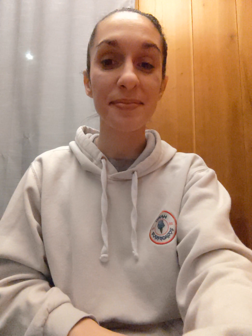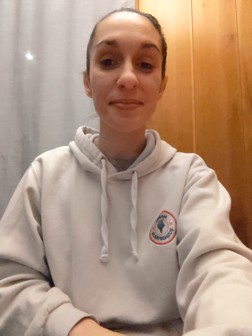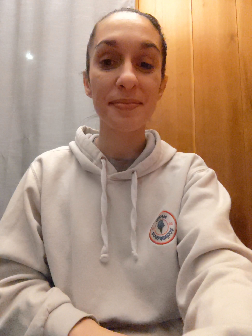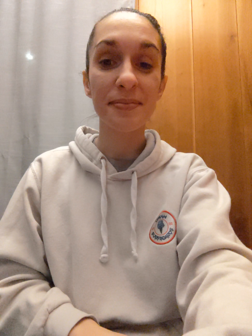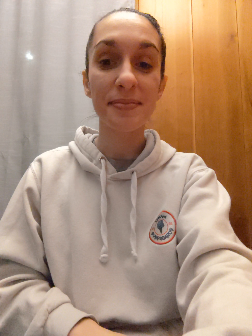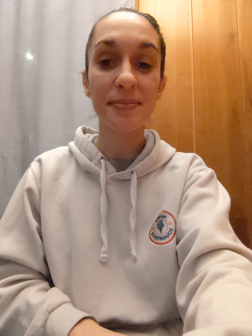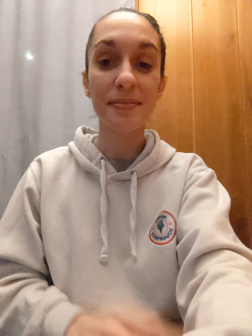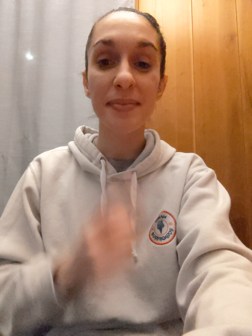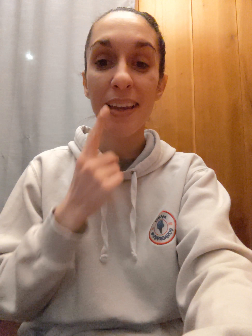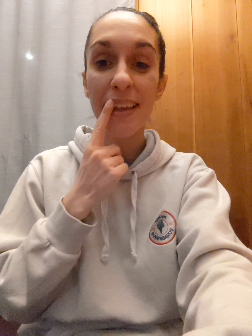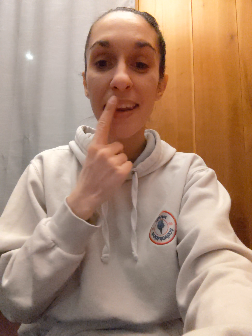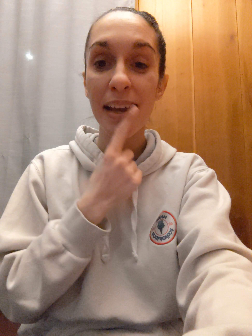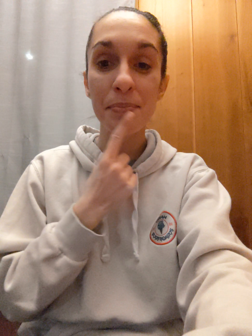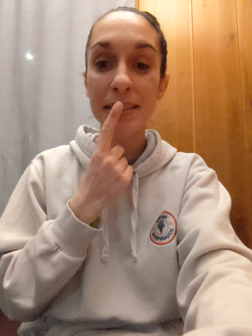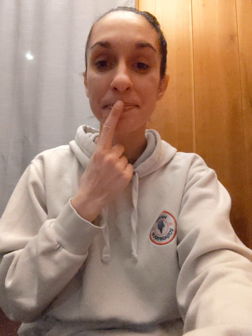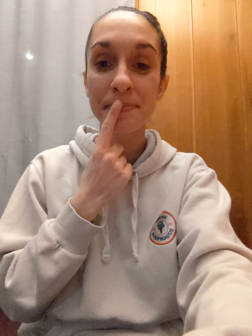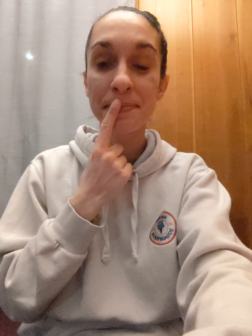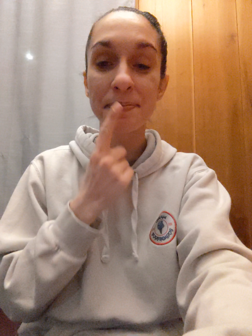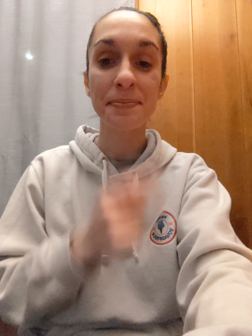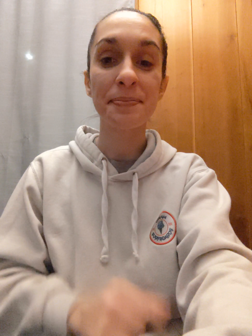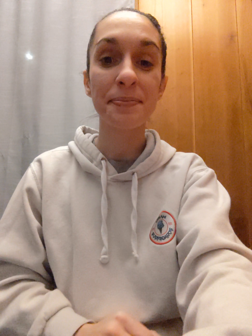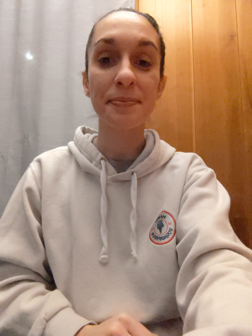lips